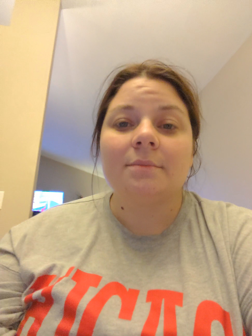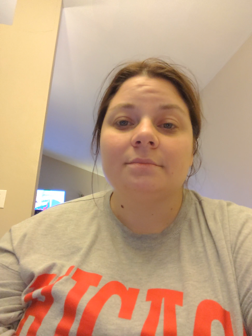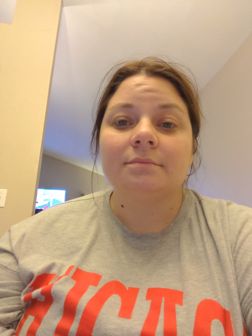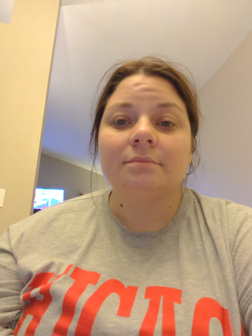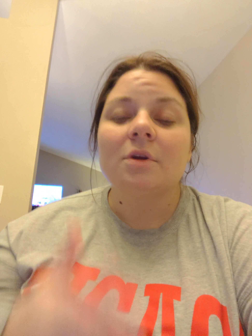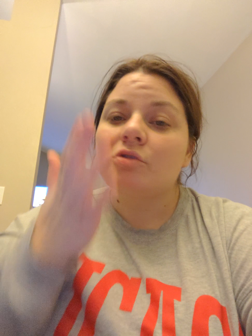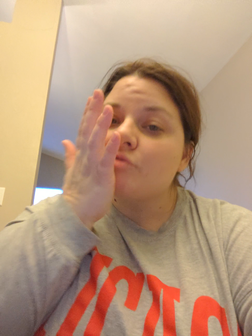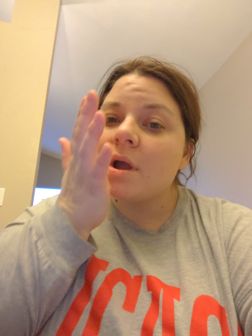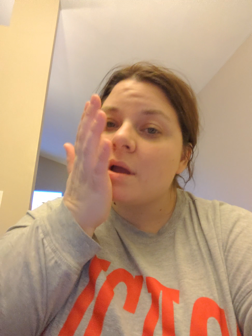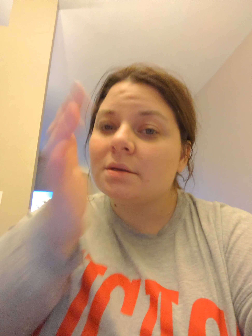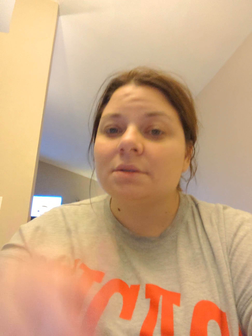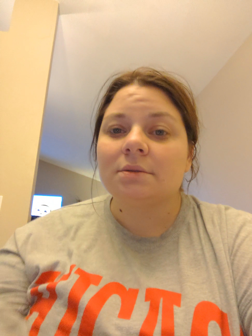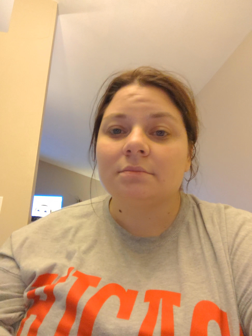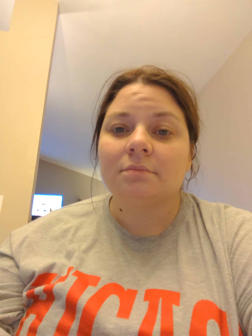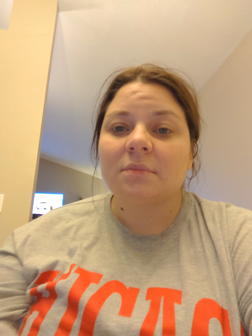grass